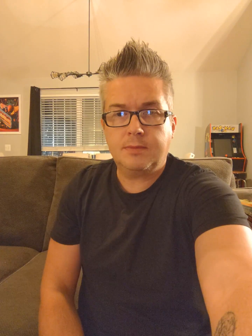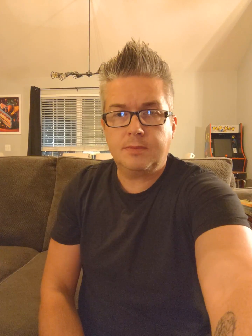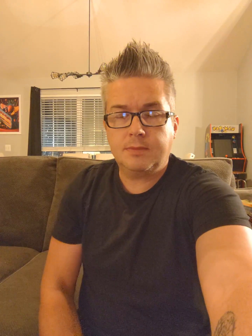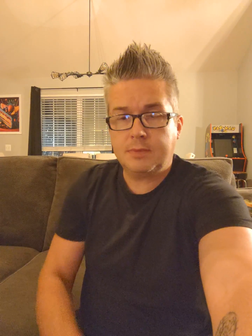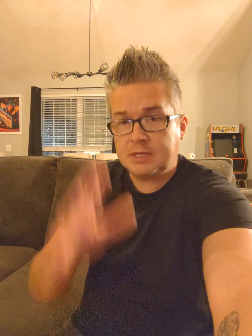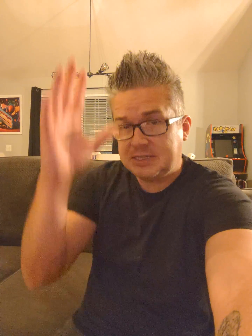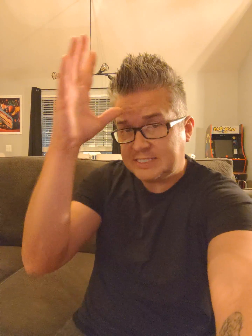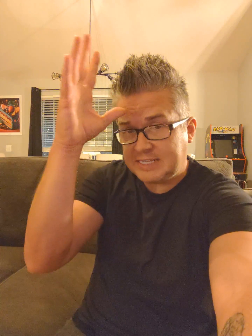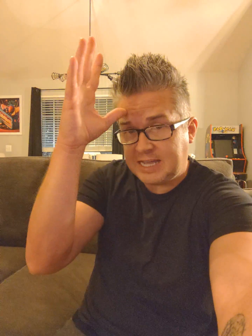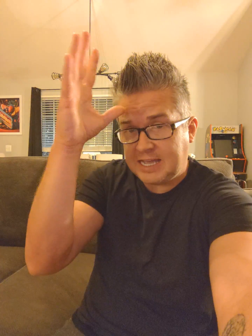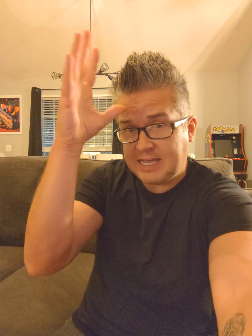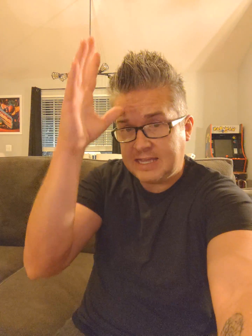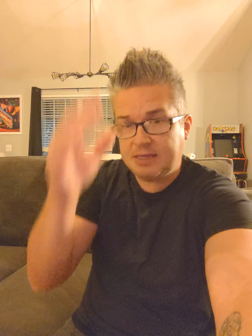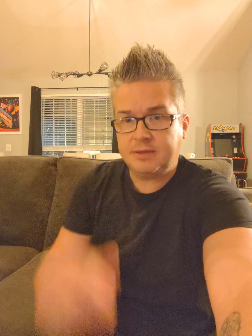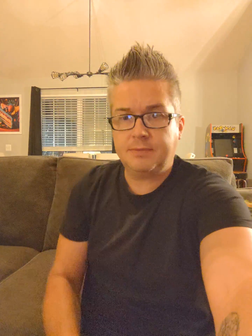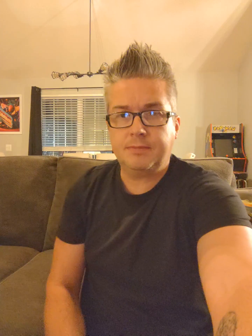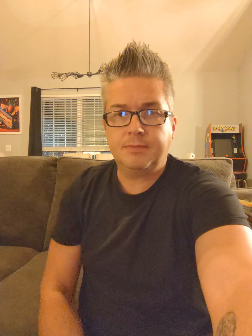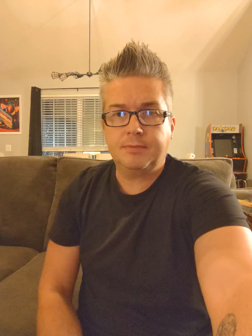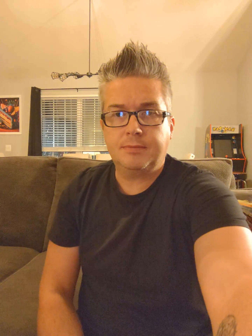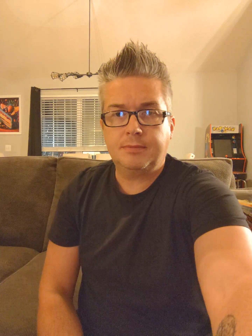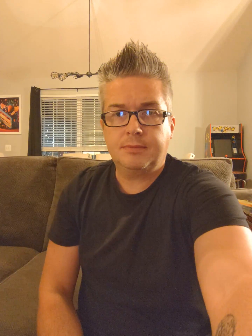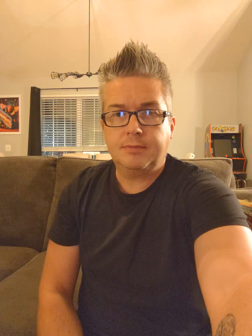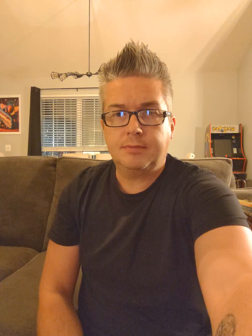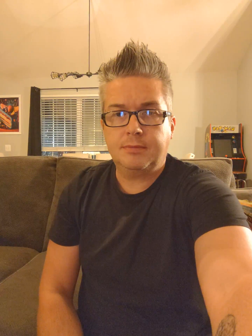daddy